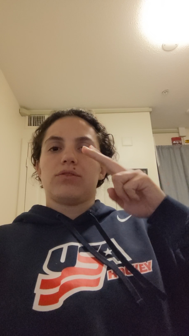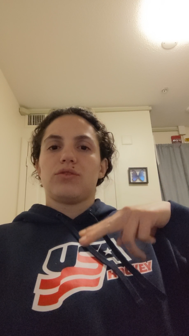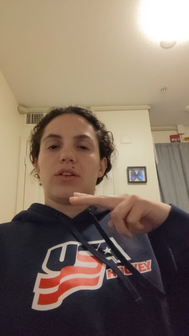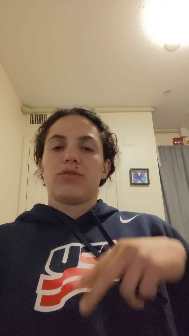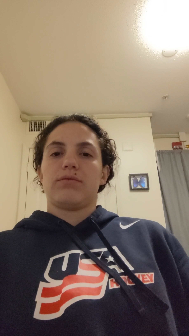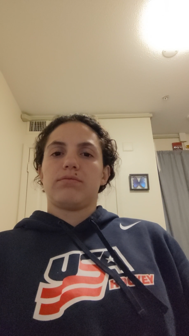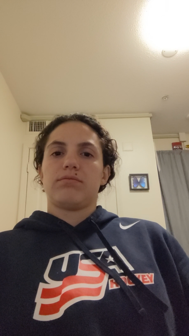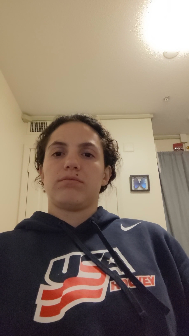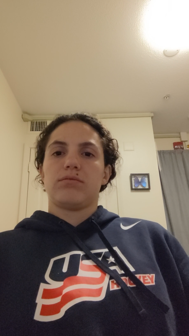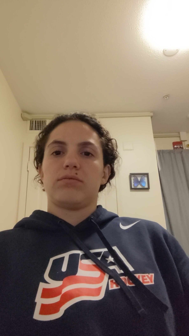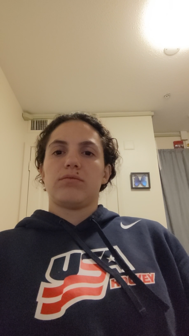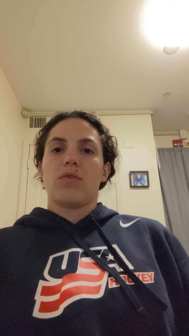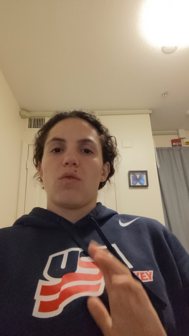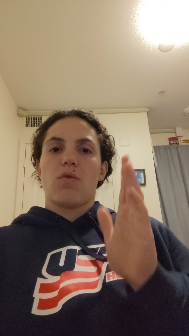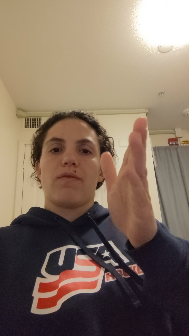over